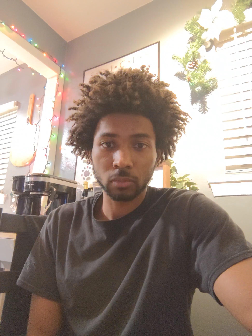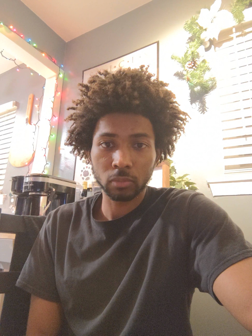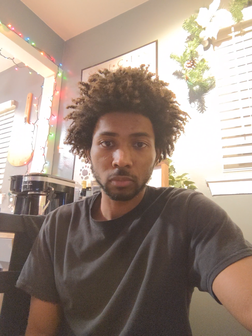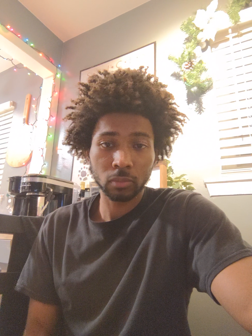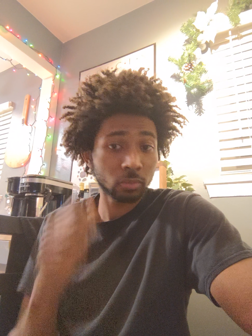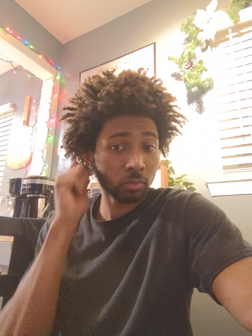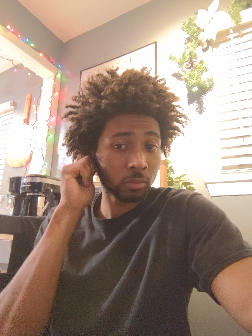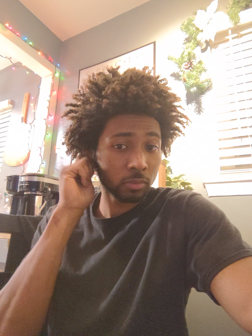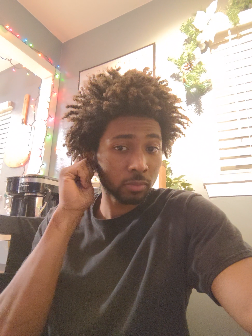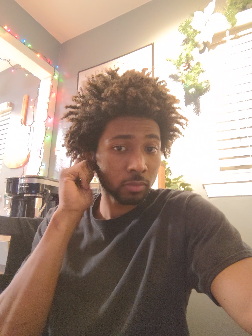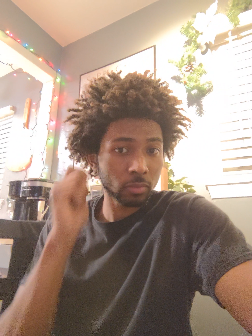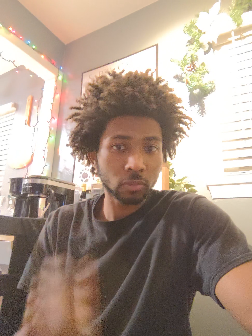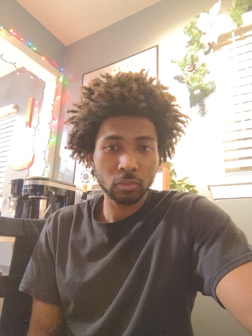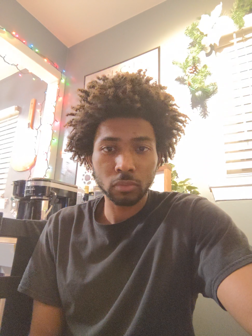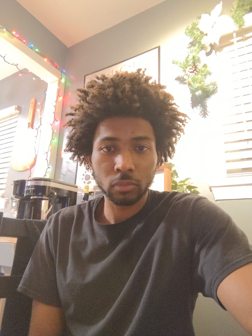ear